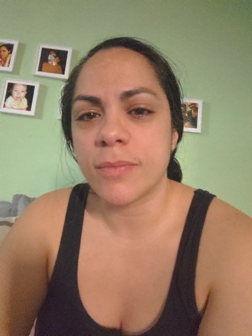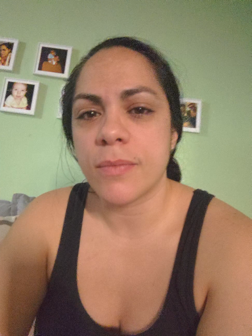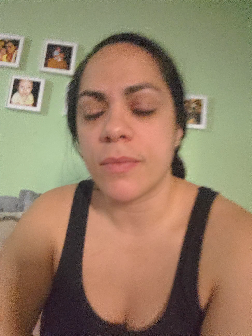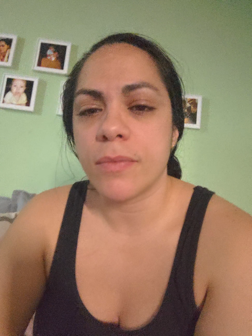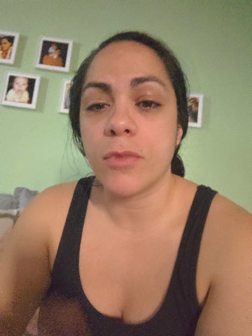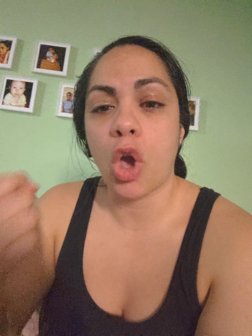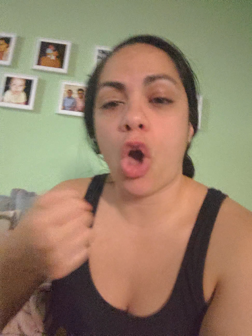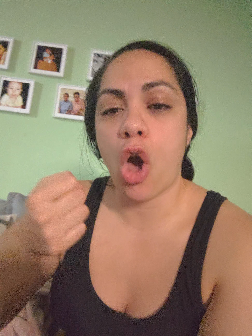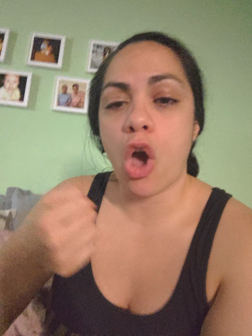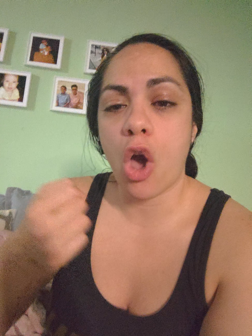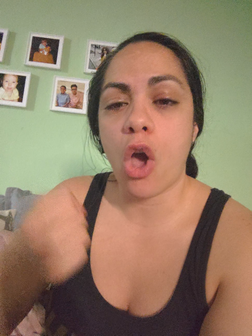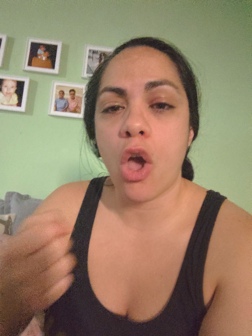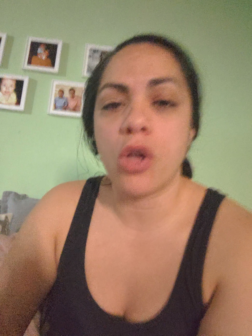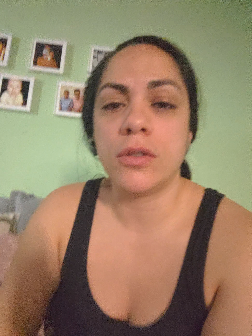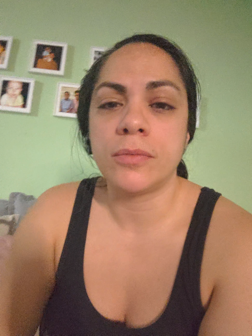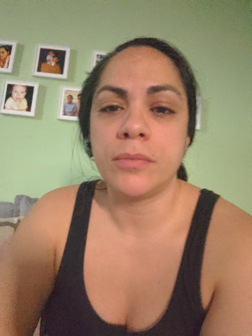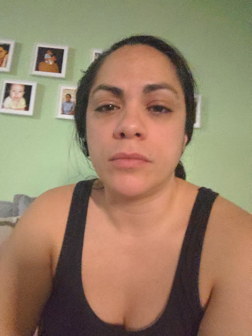car